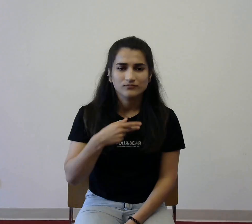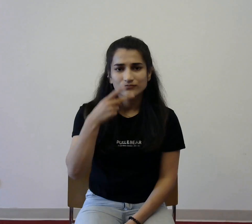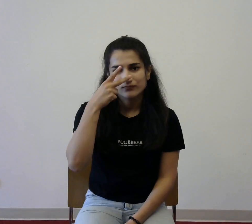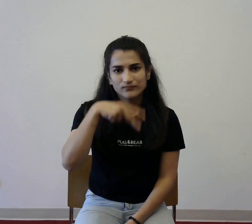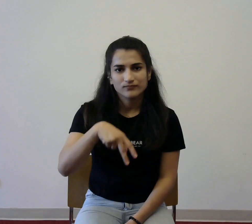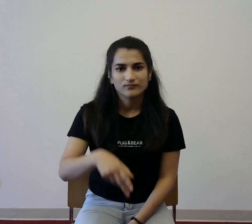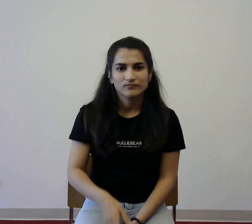görmək